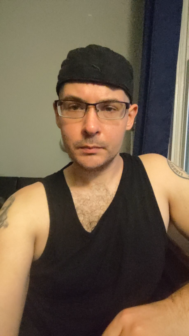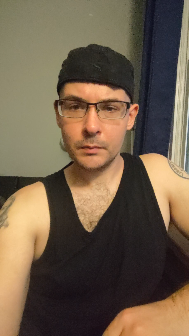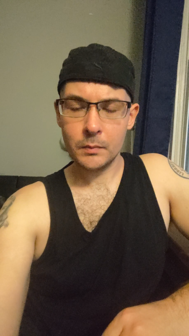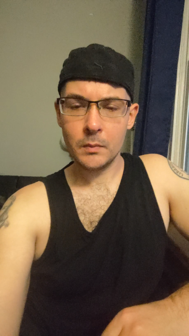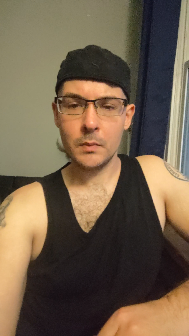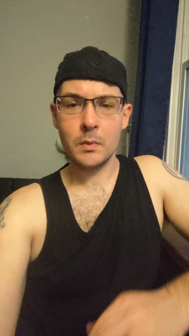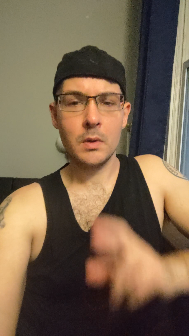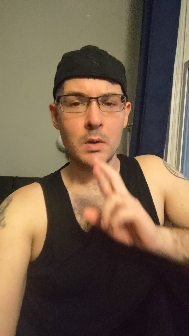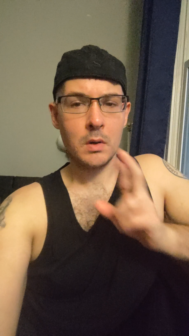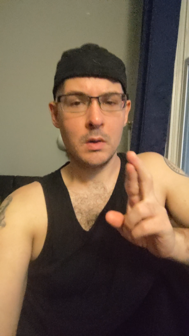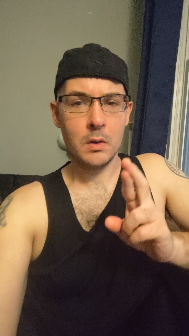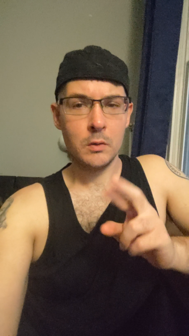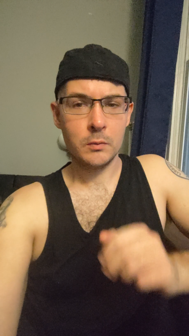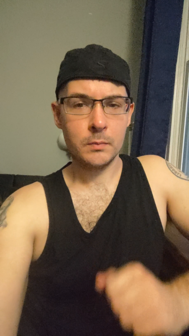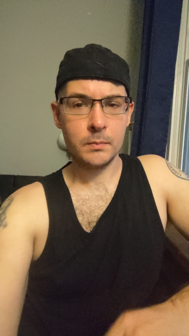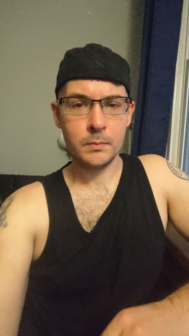are